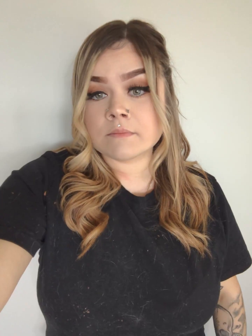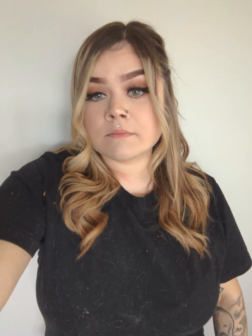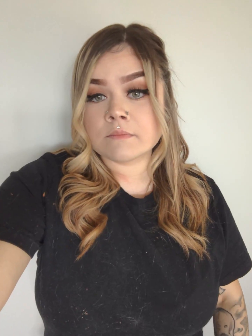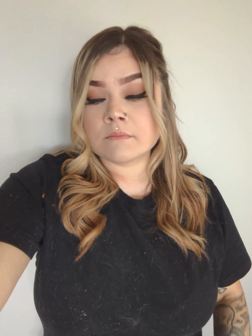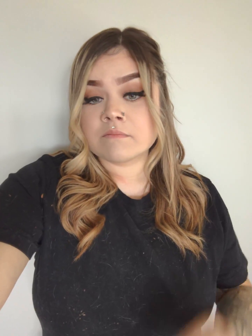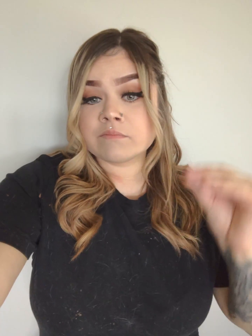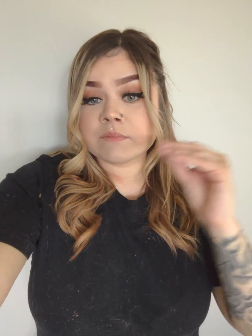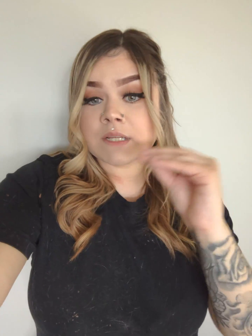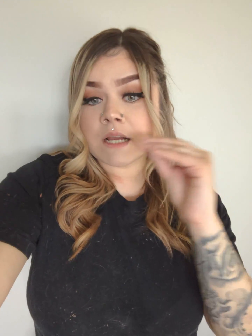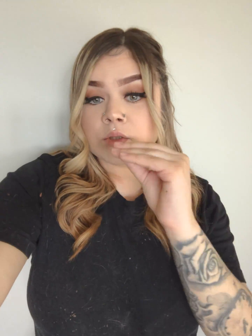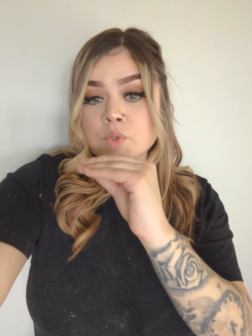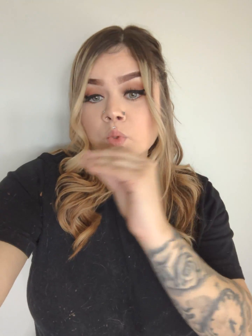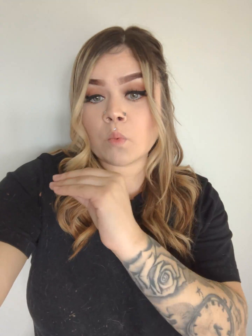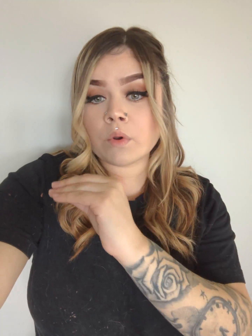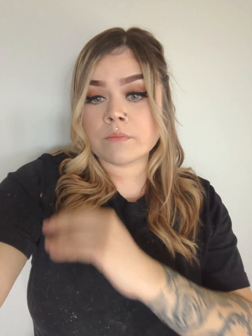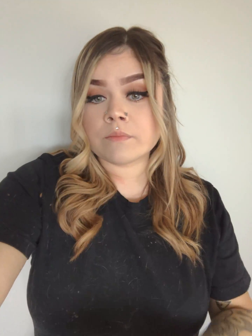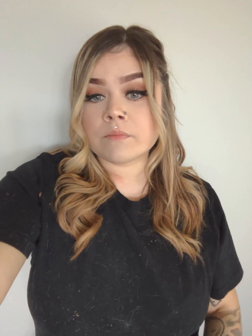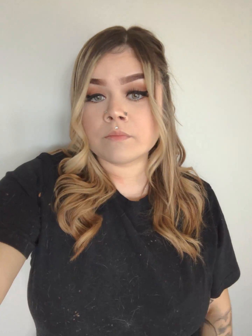dinosaur